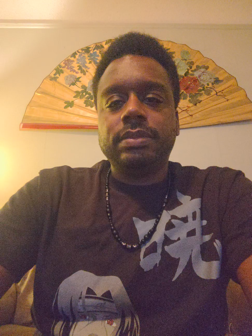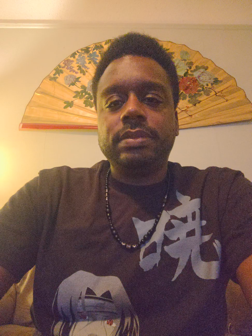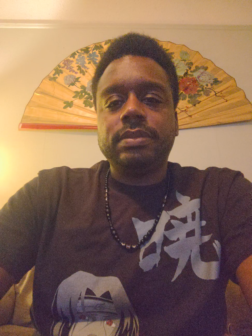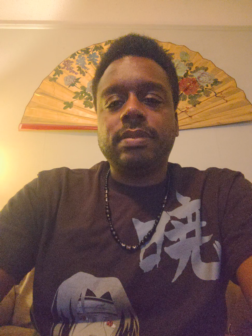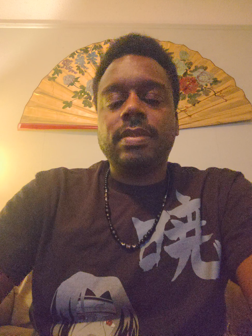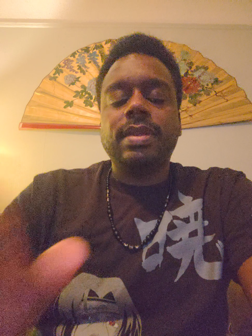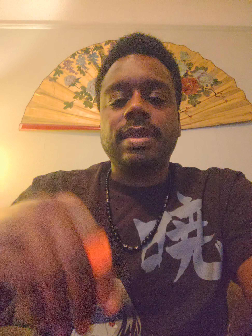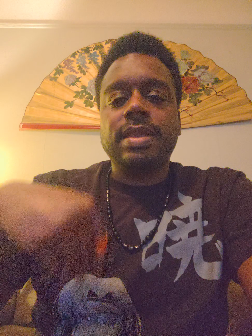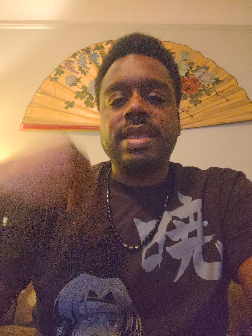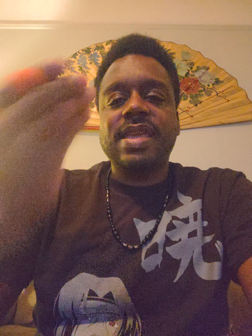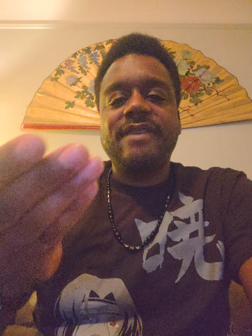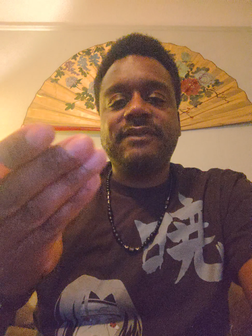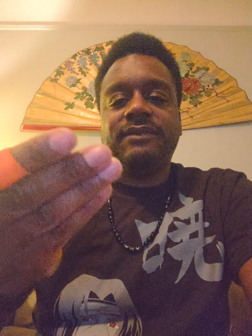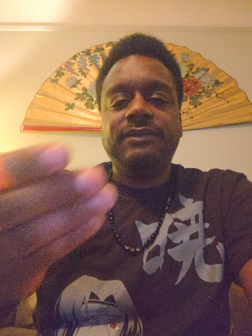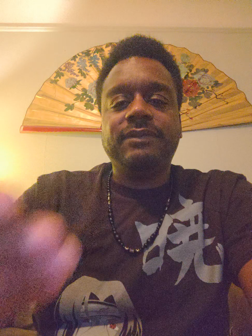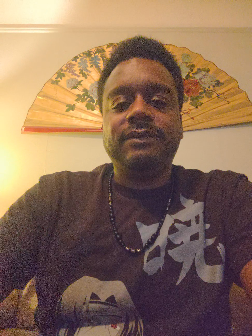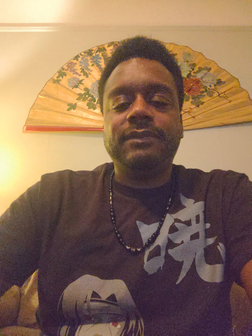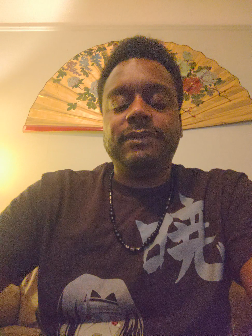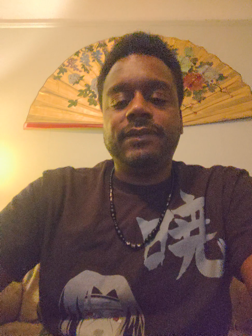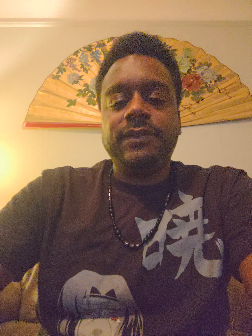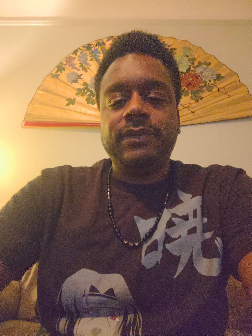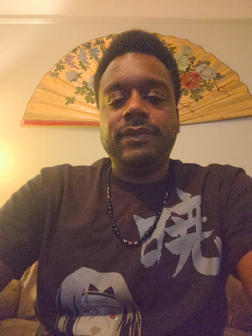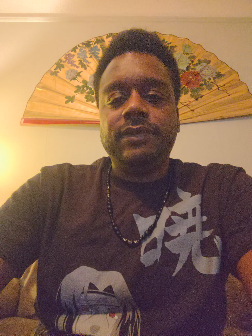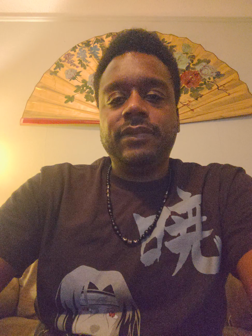give